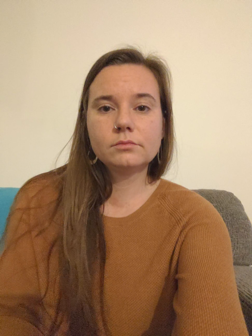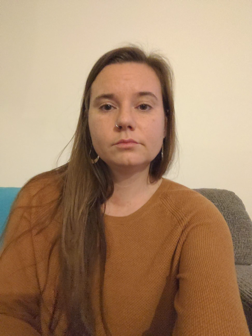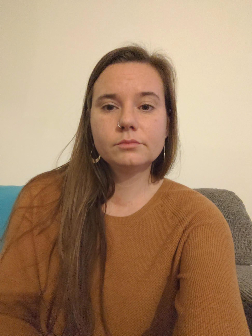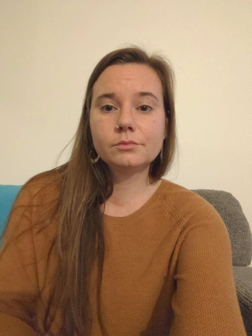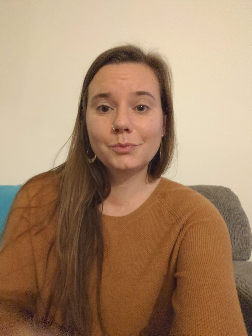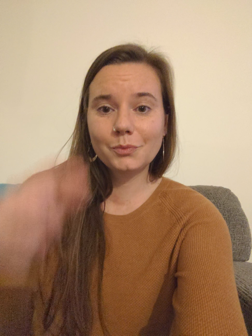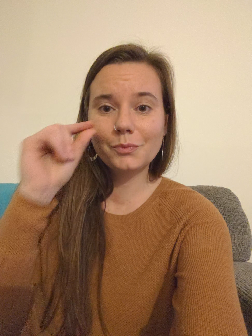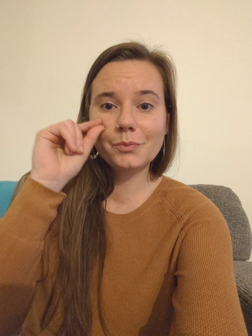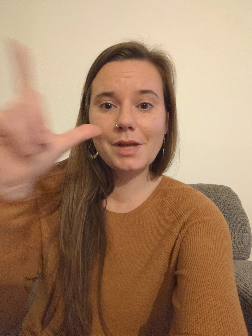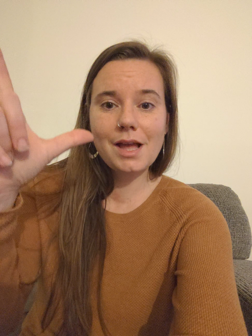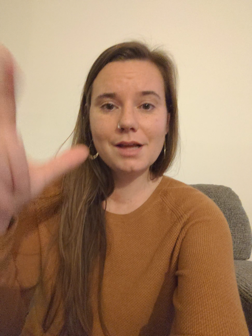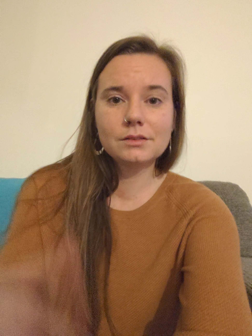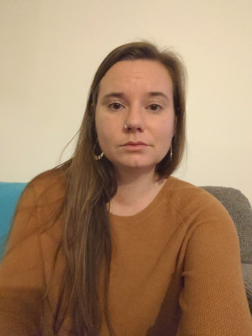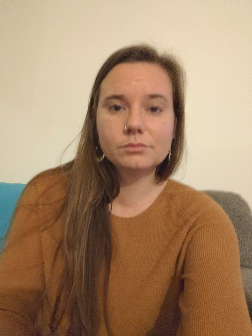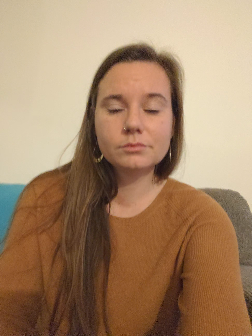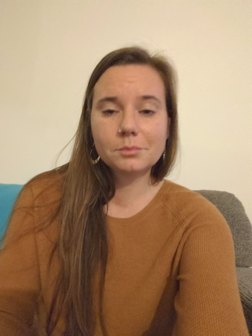wake